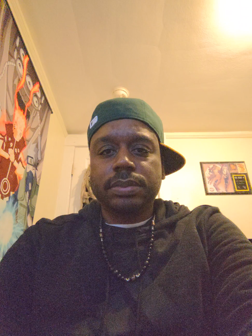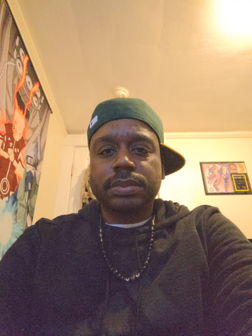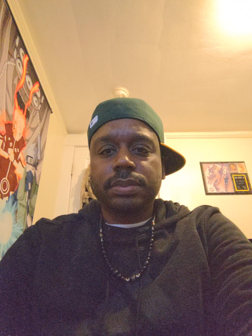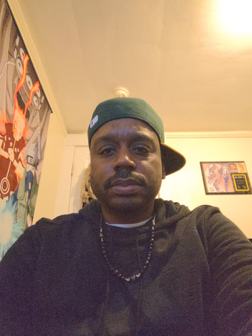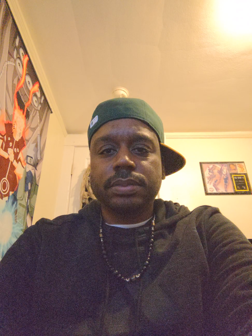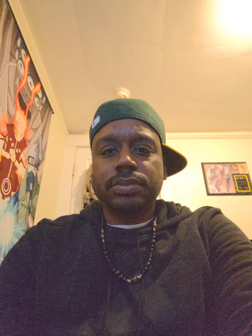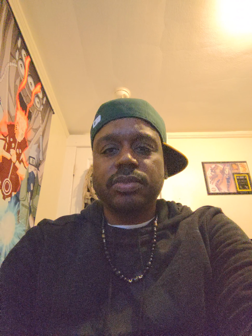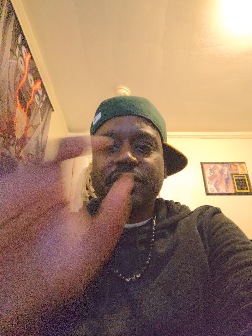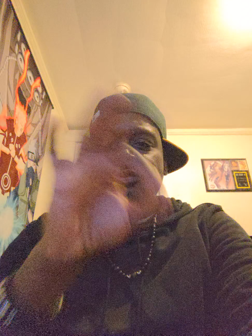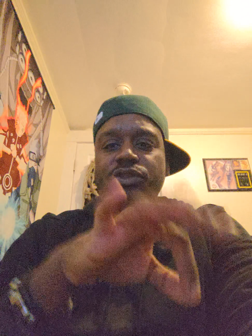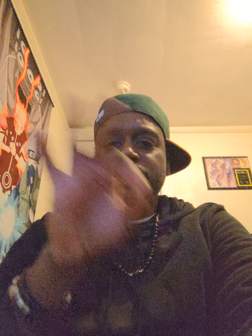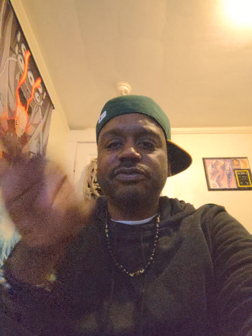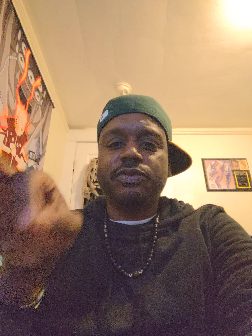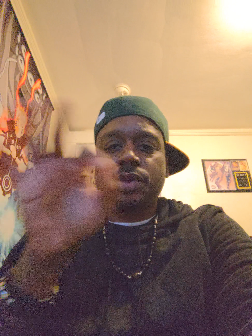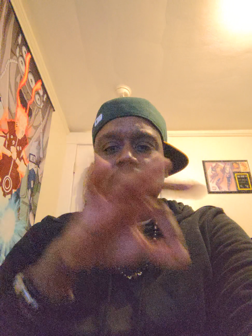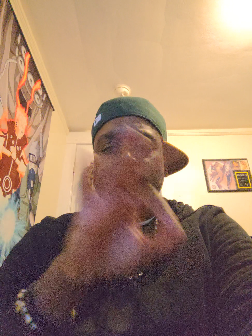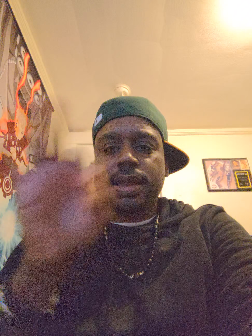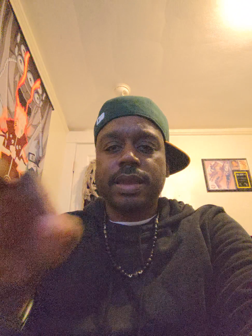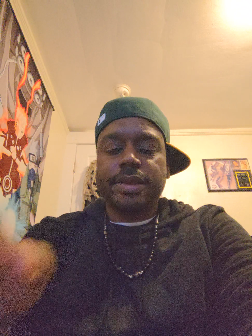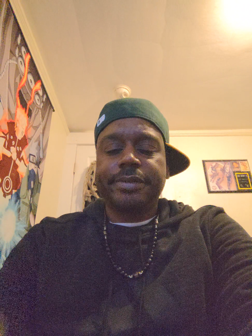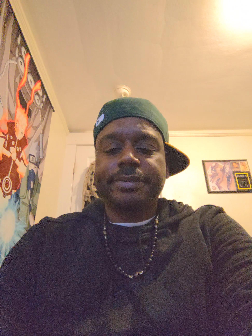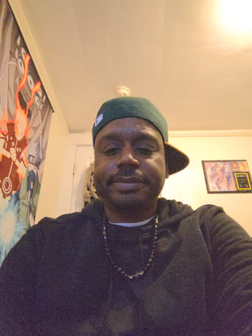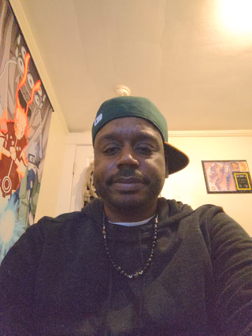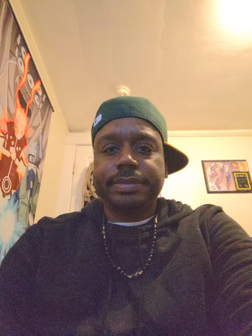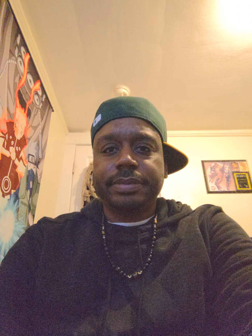french fries